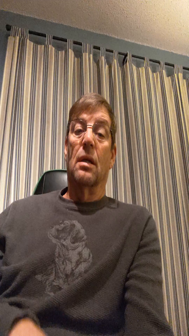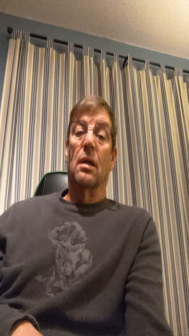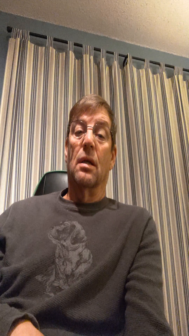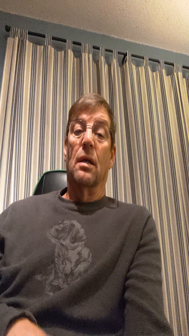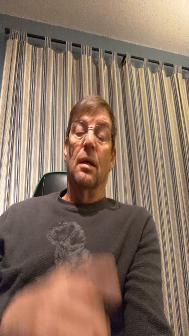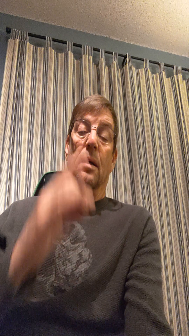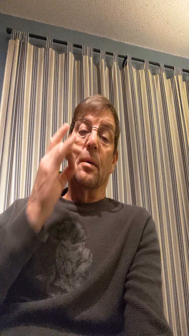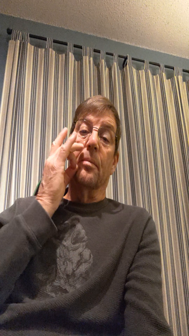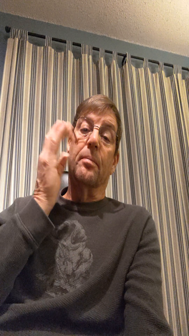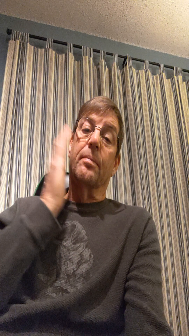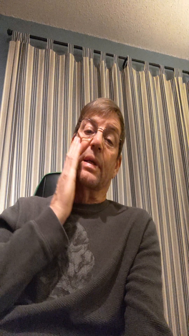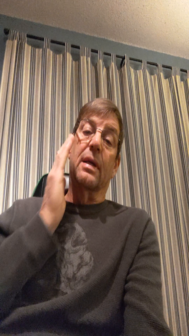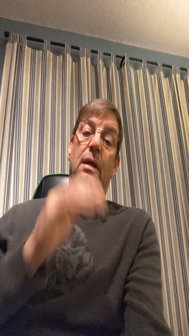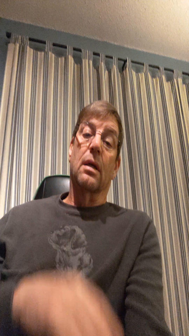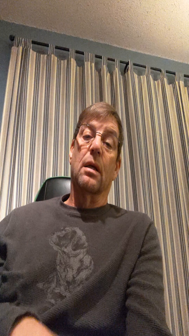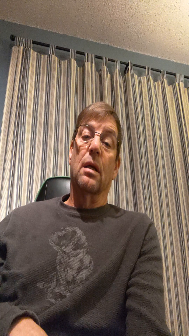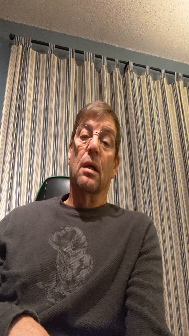bee